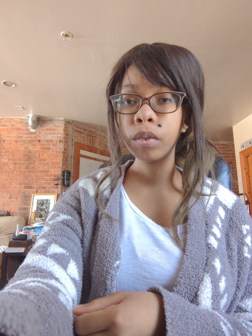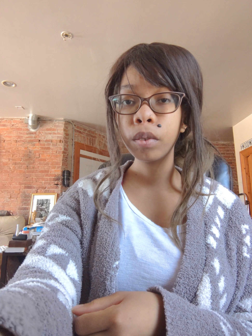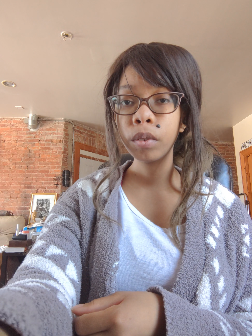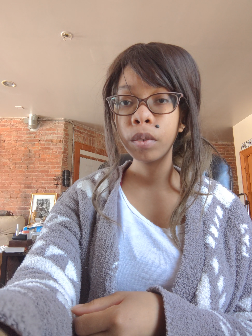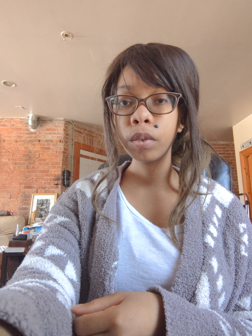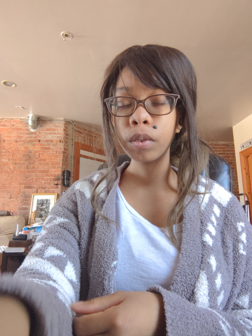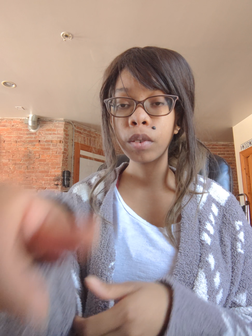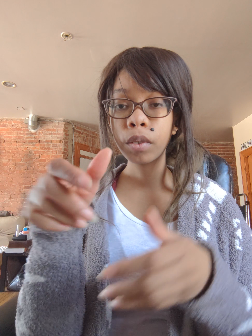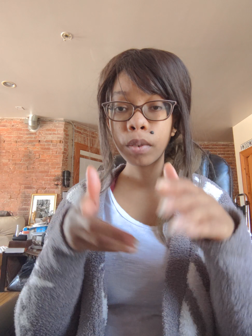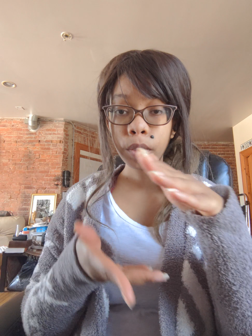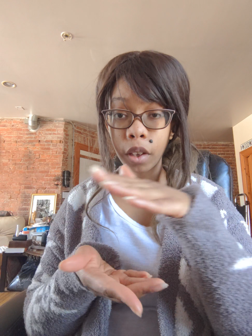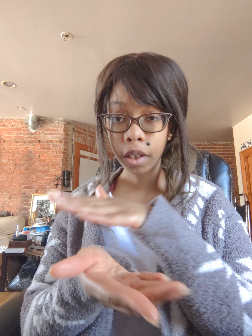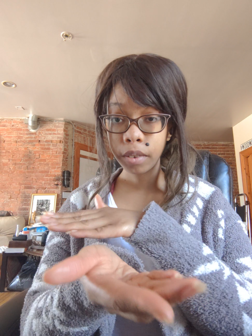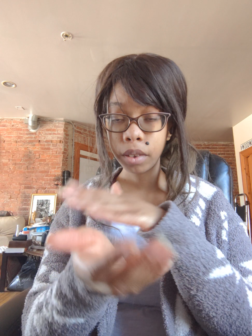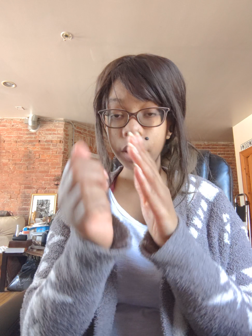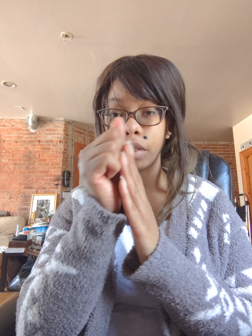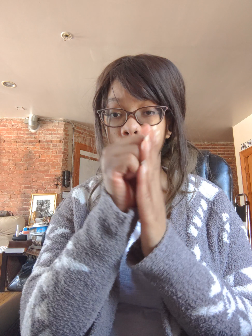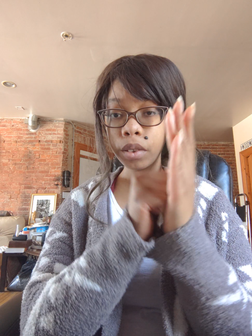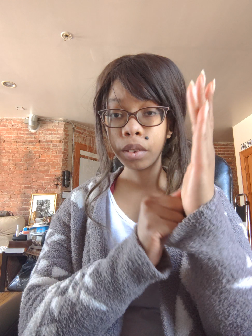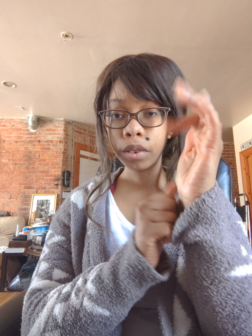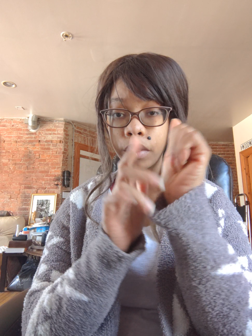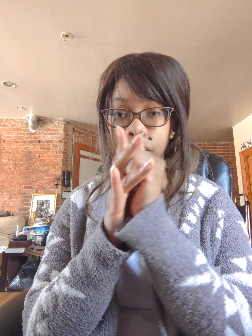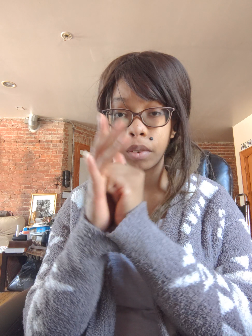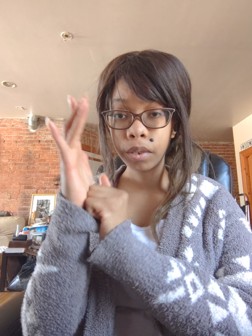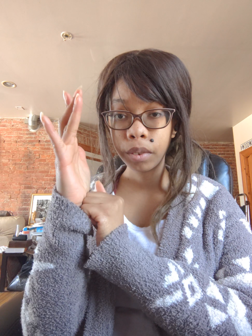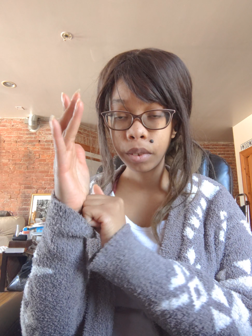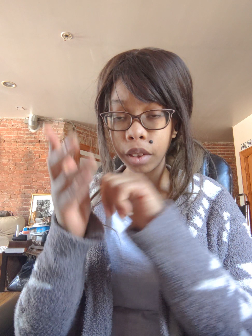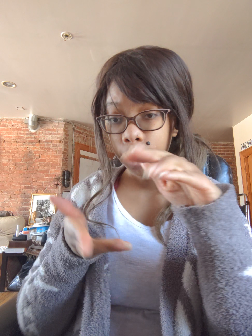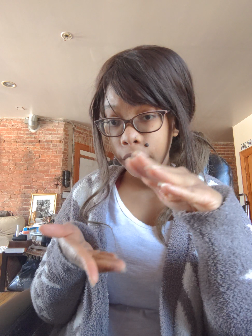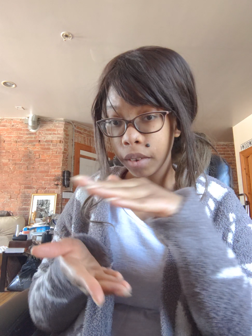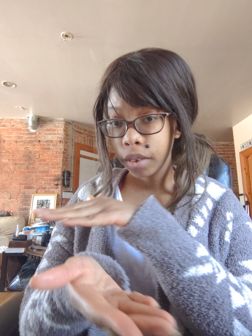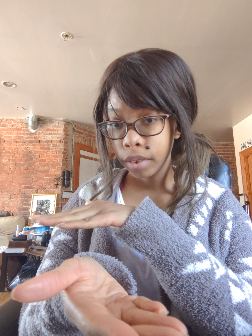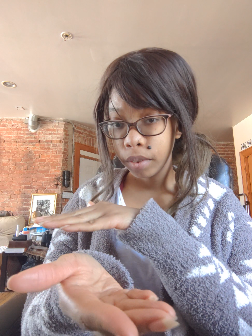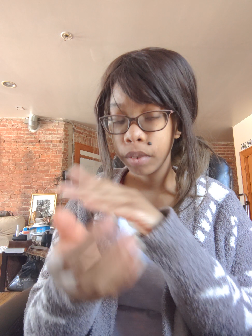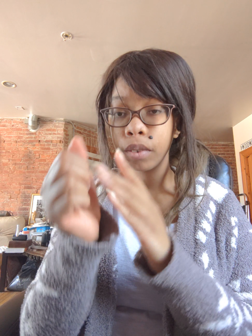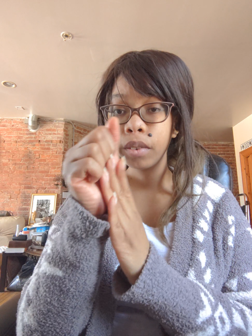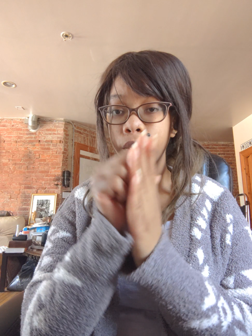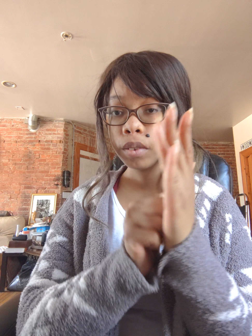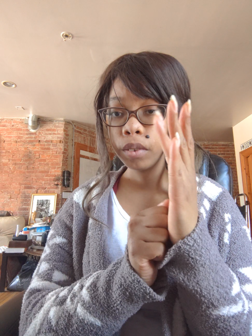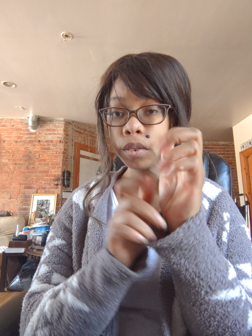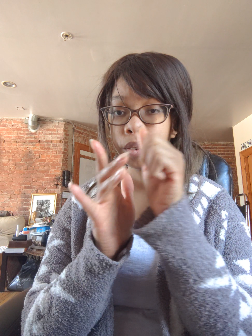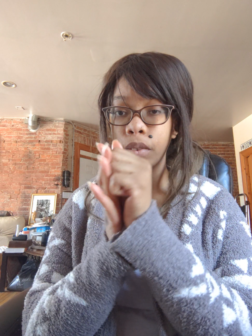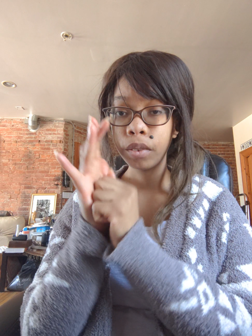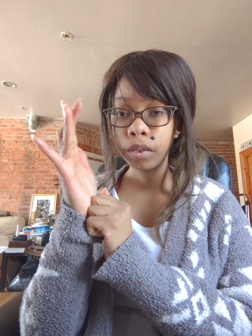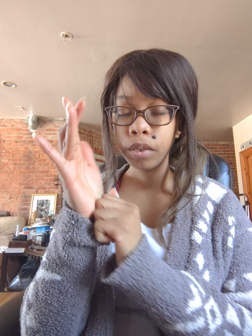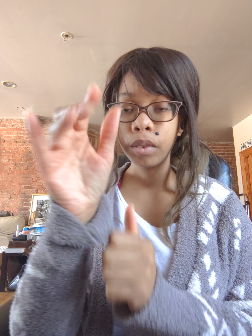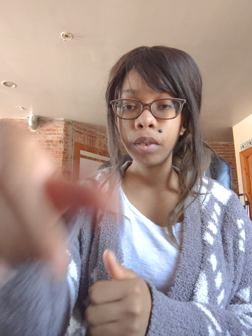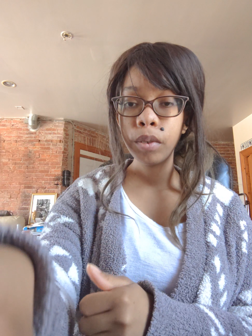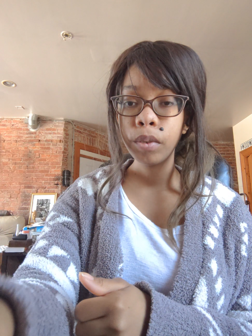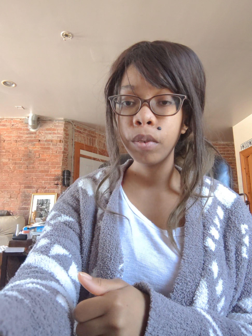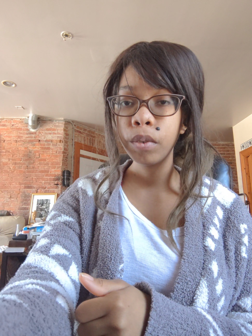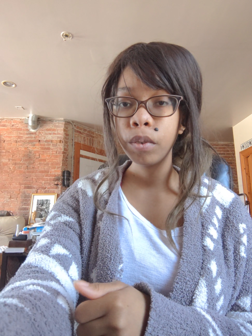mitten